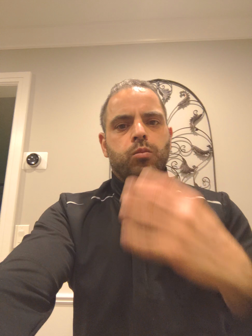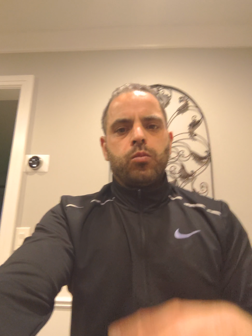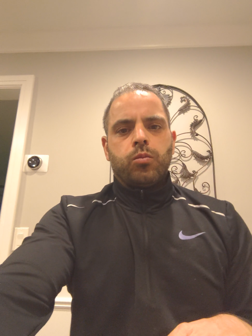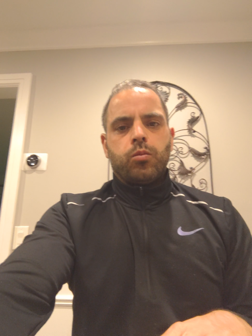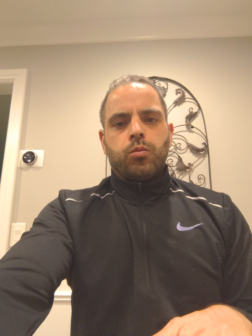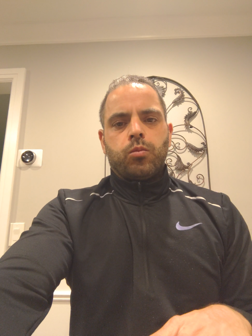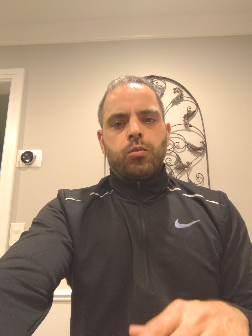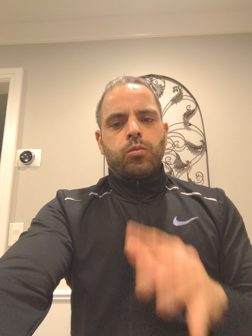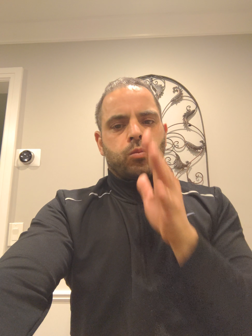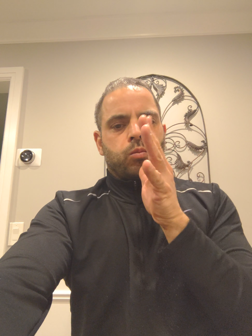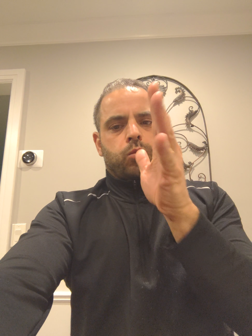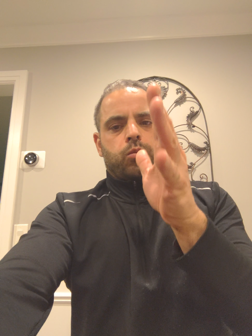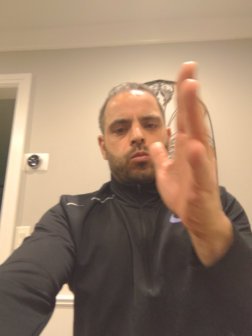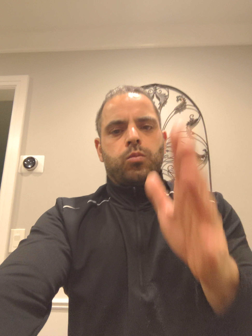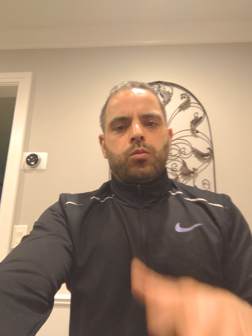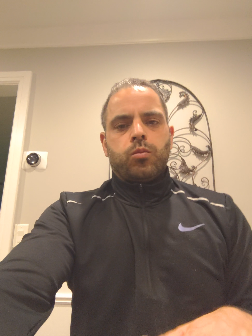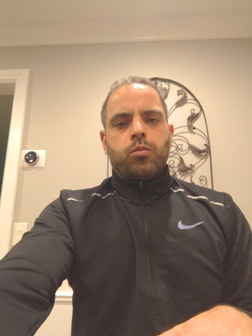grandma